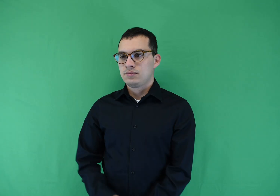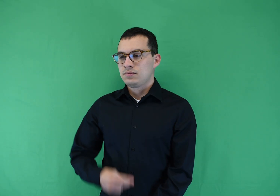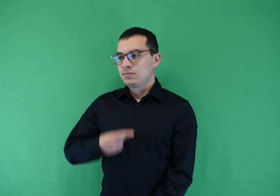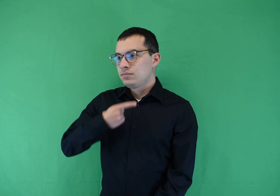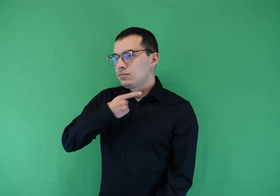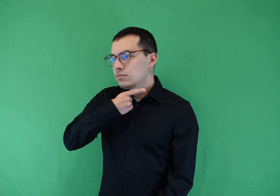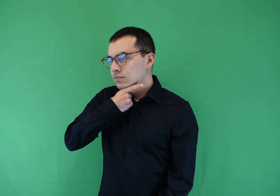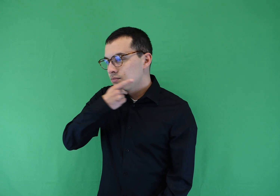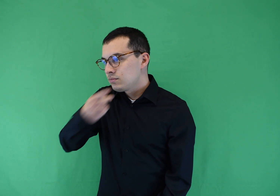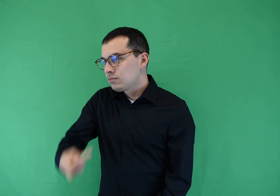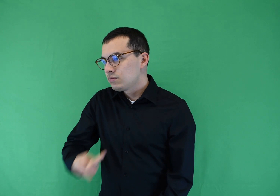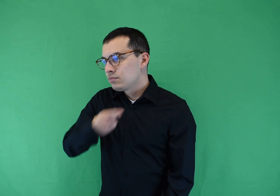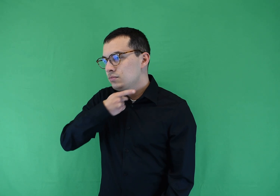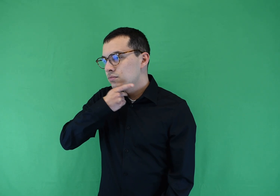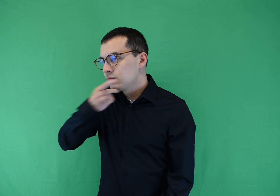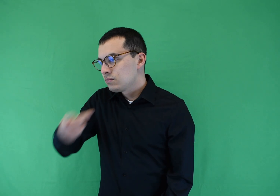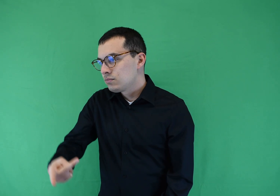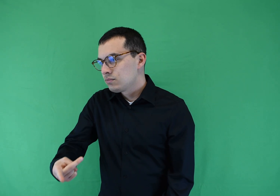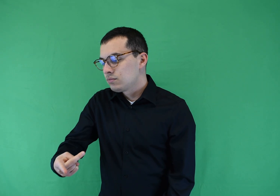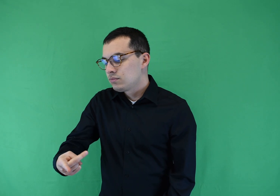voz